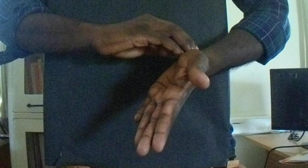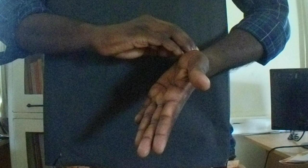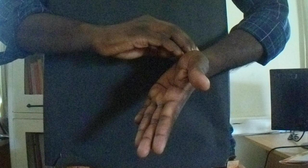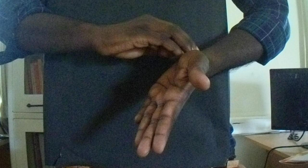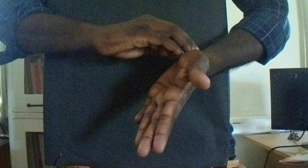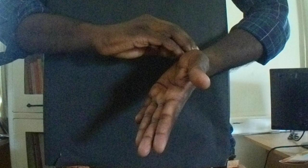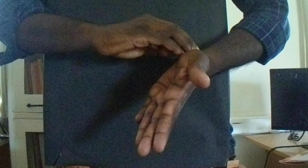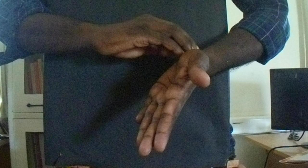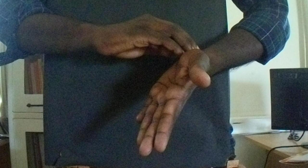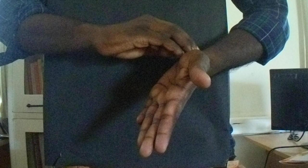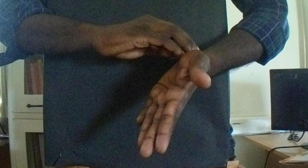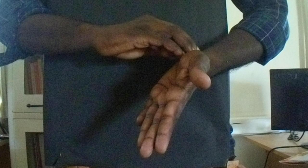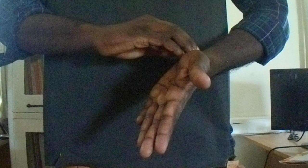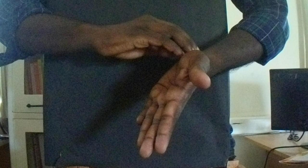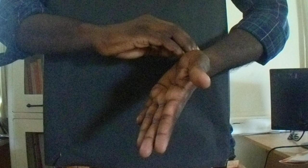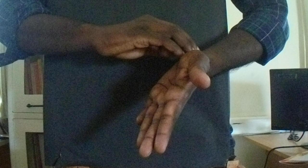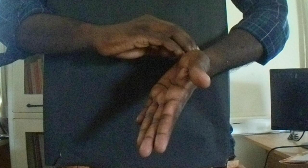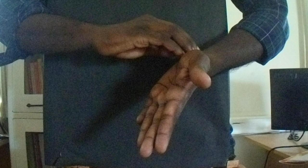doctor